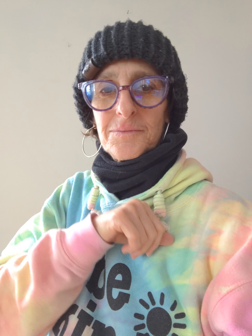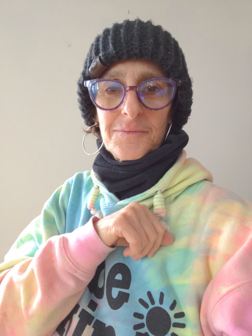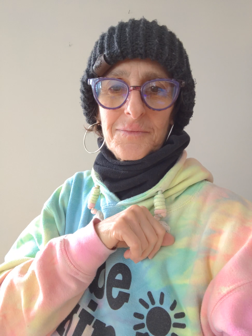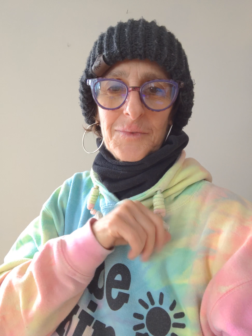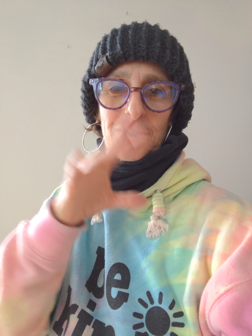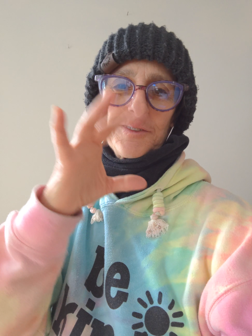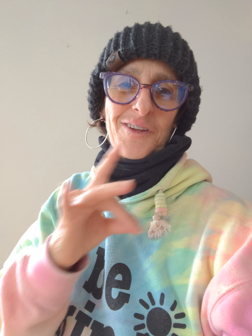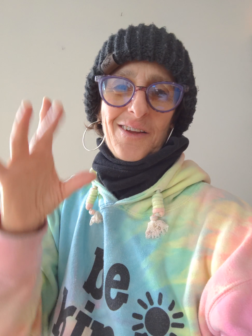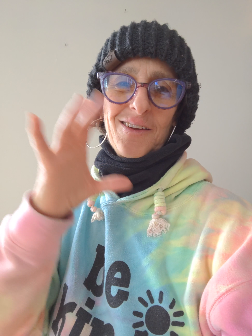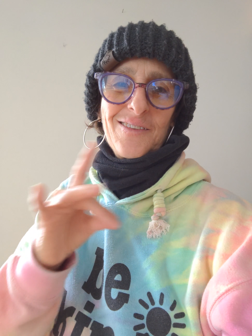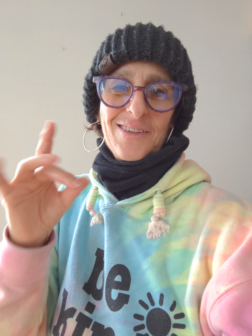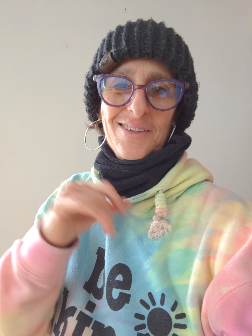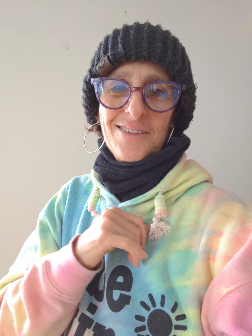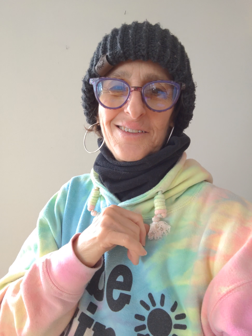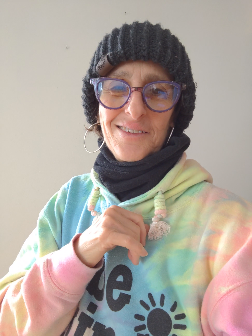story